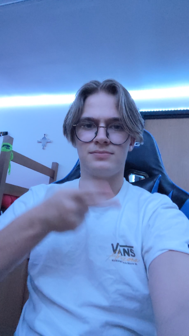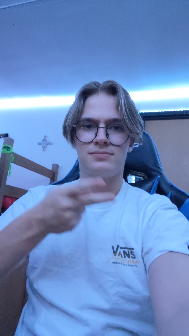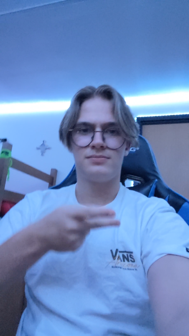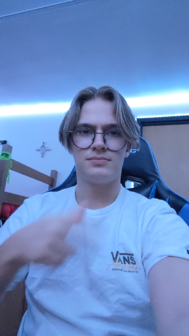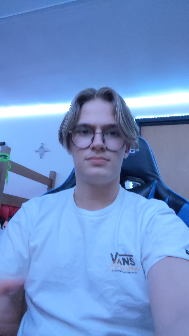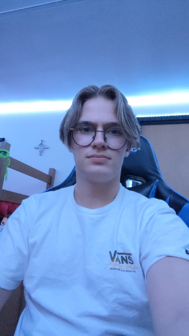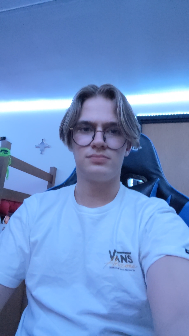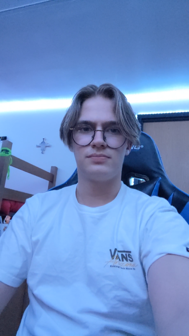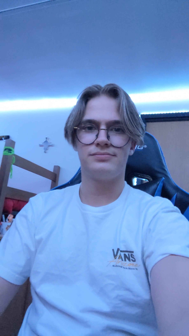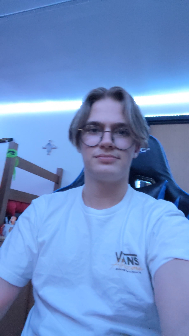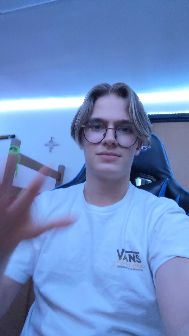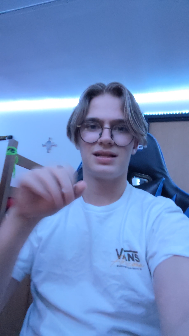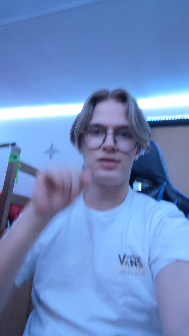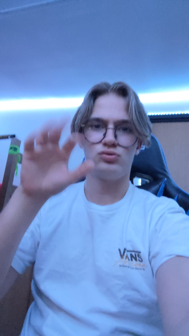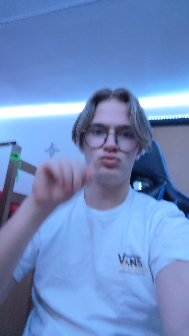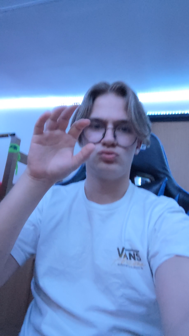ladder